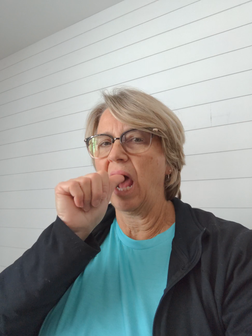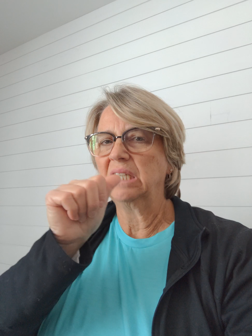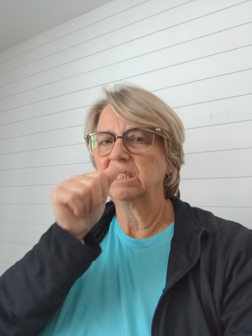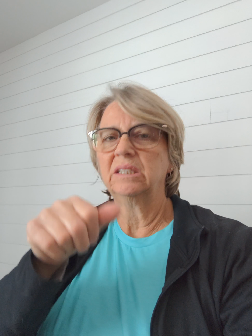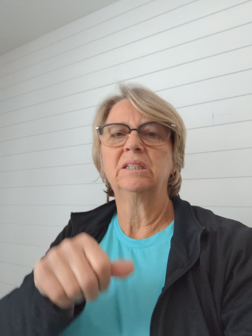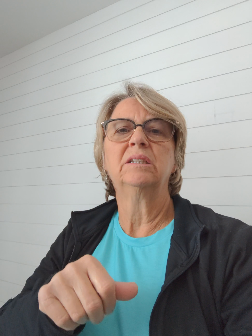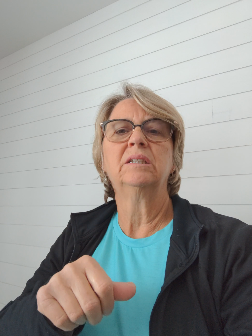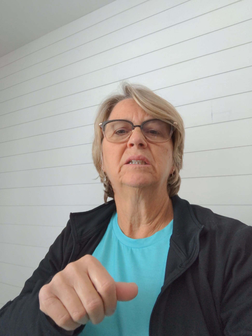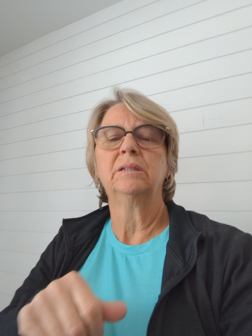nuts